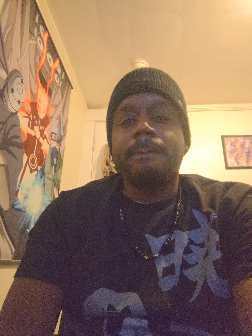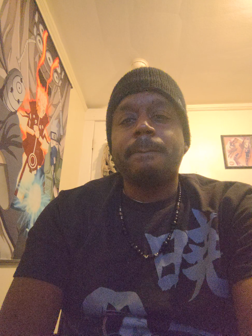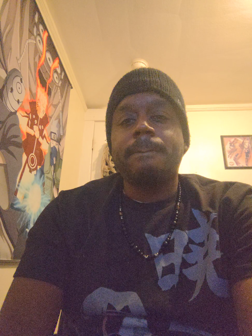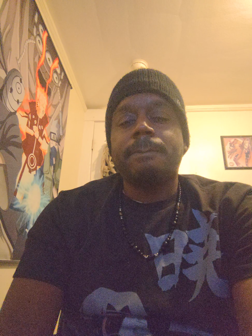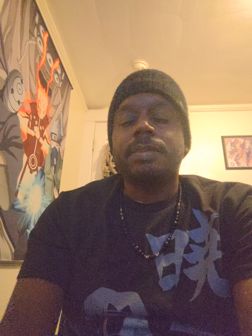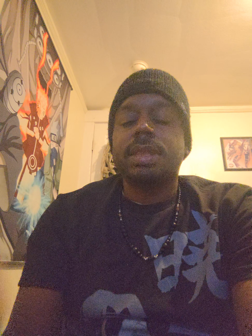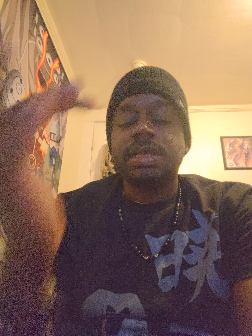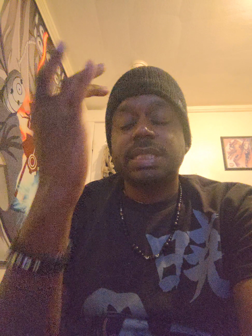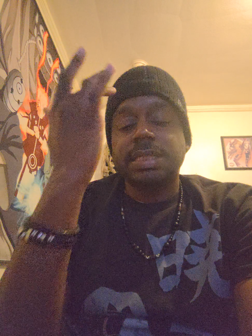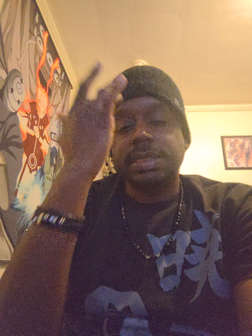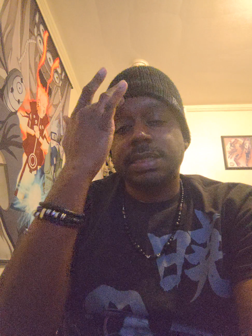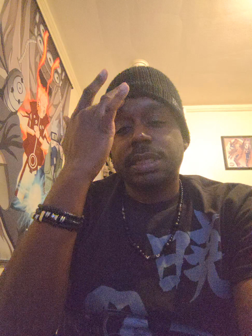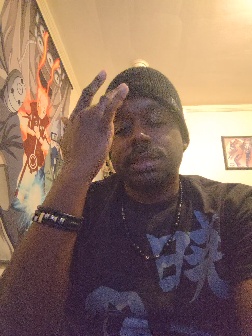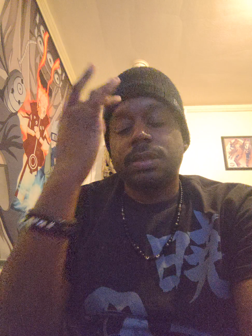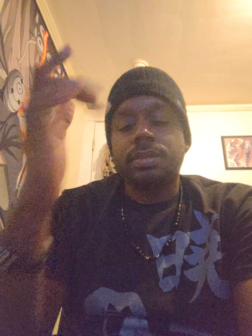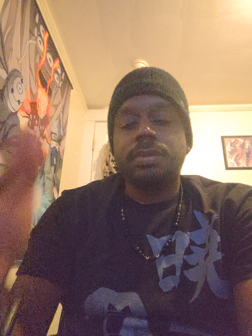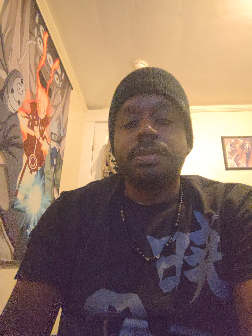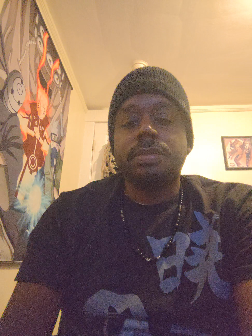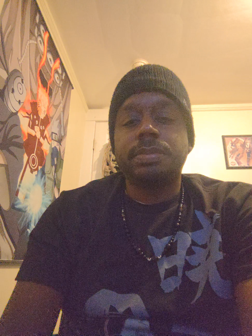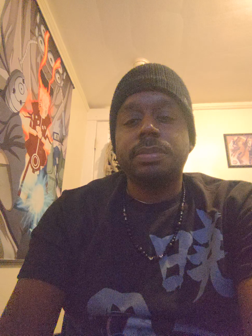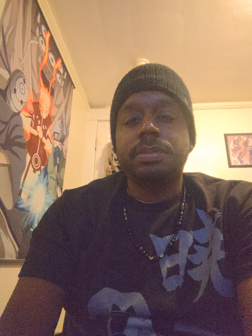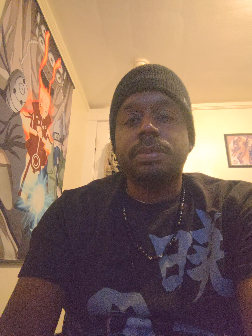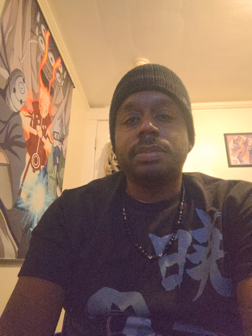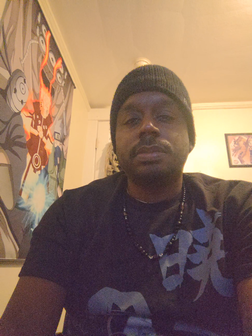sick